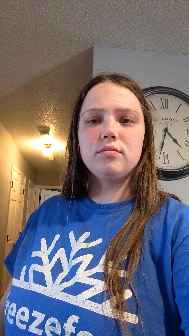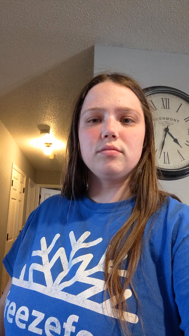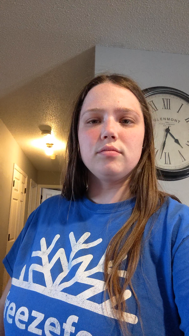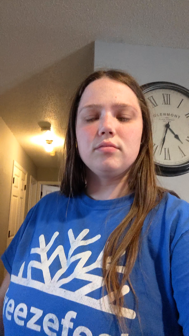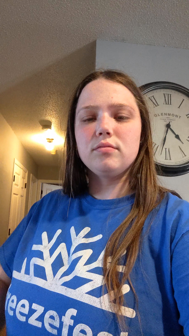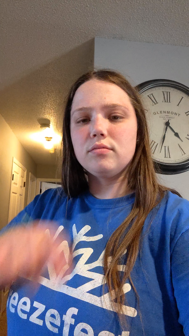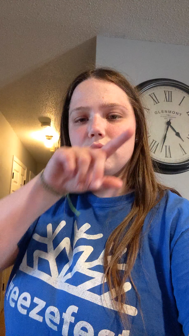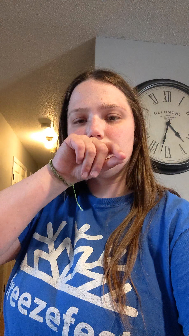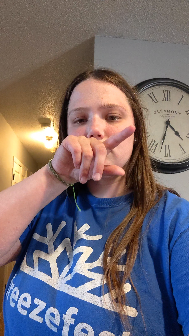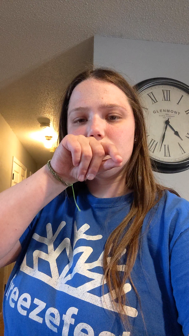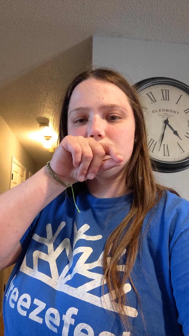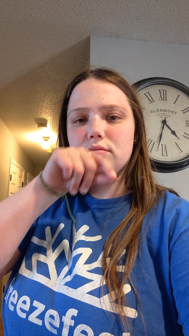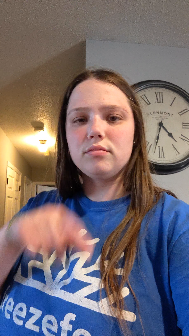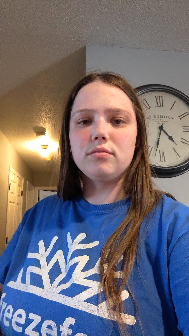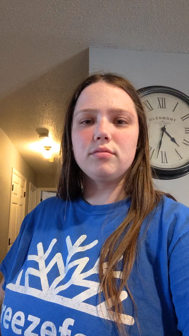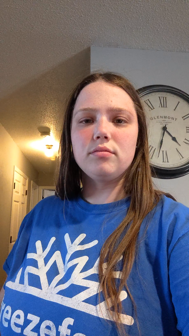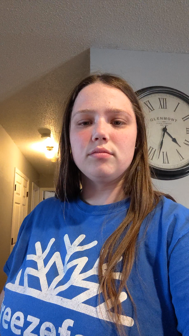chicken